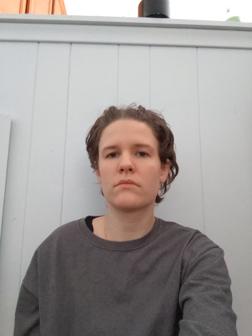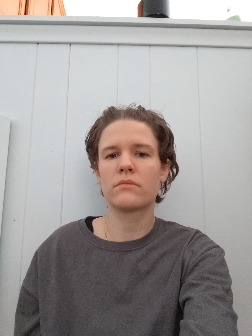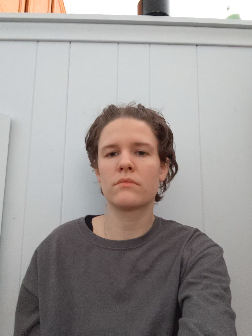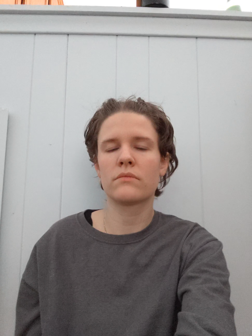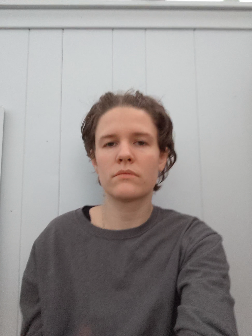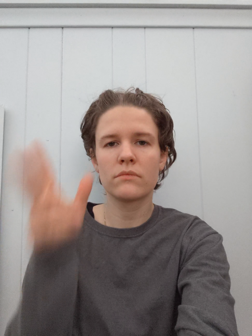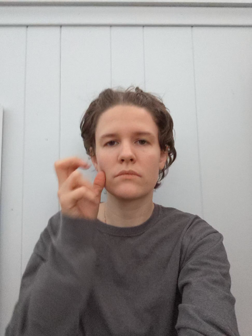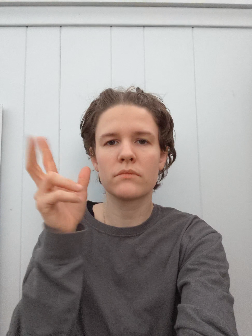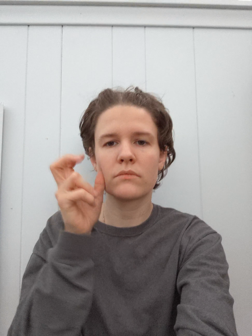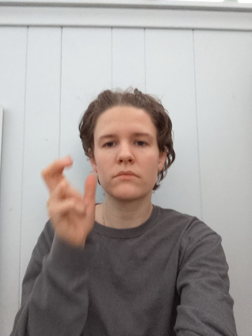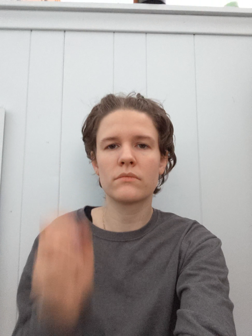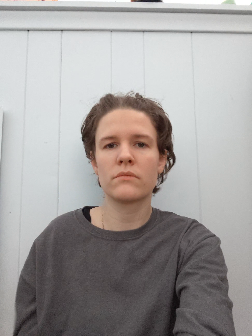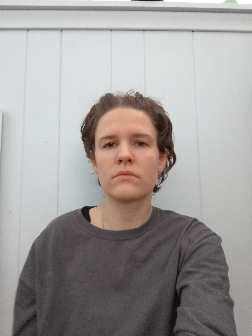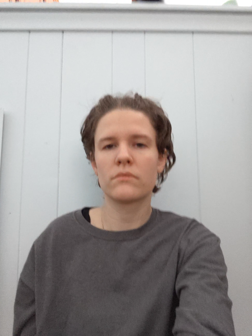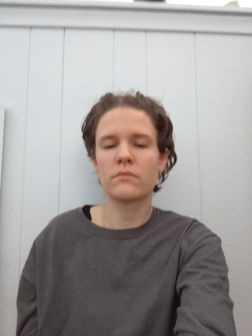listen